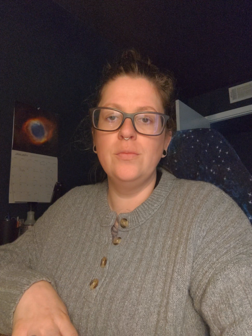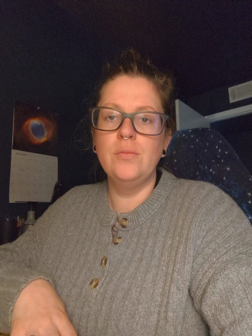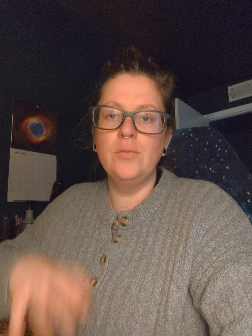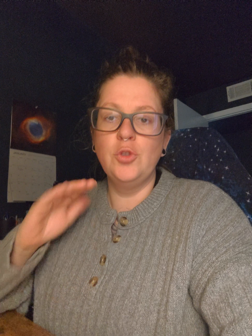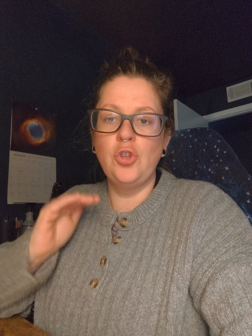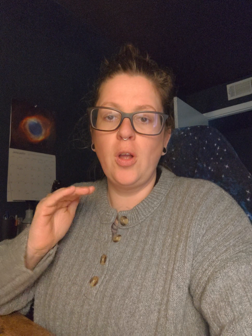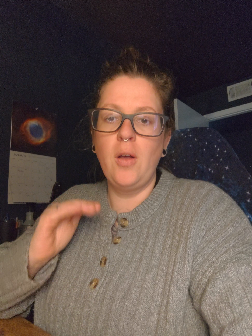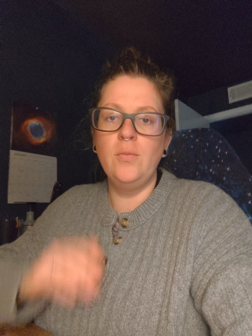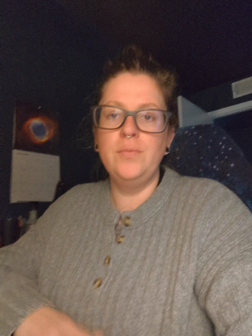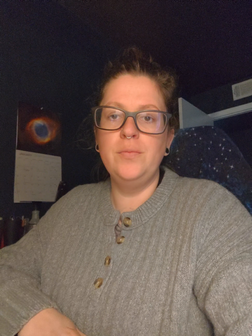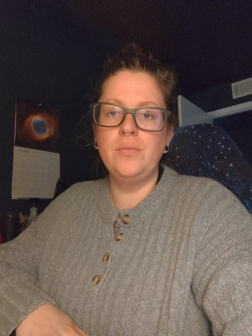child